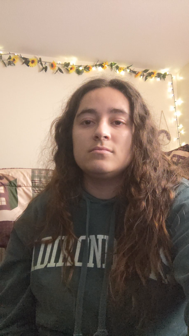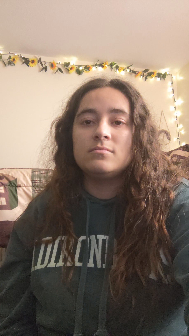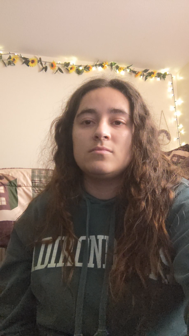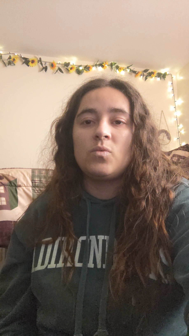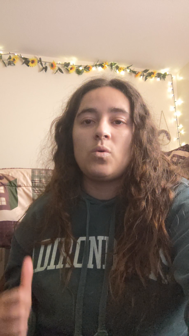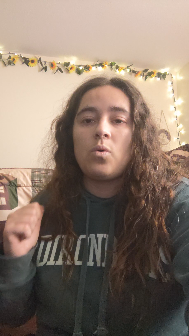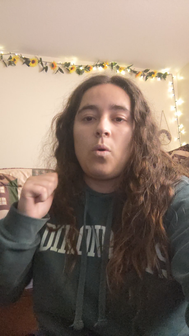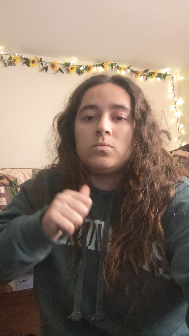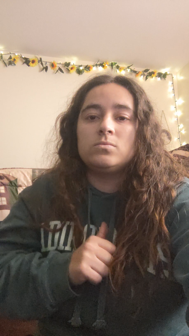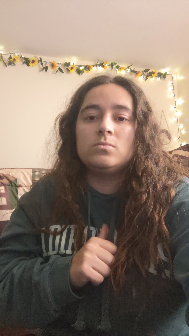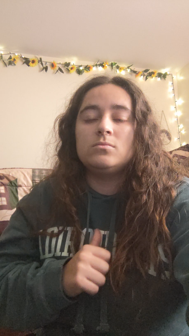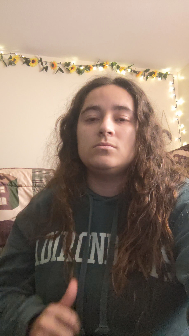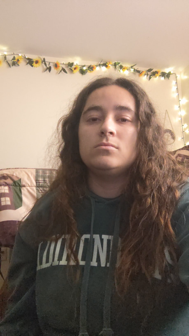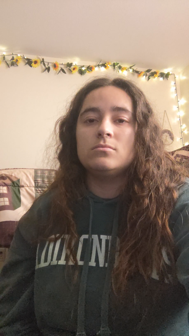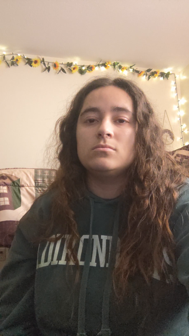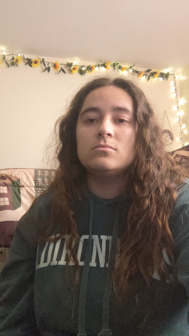coats